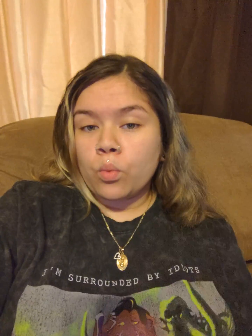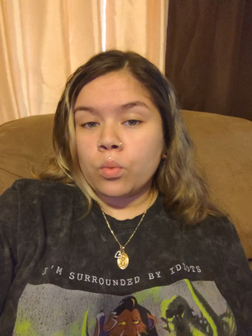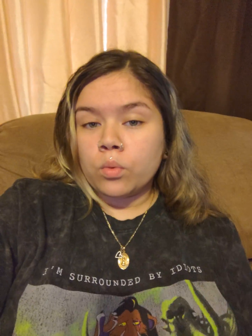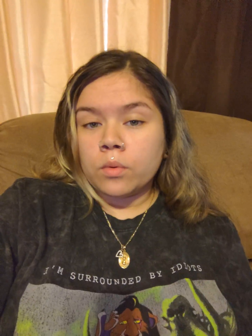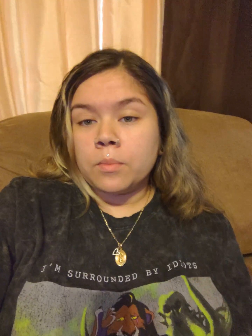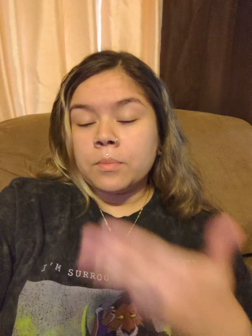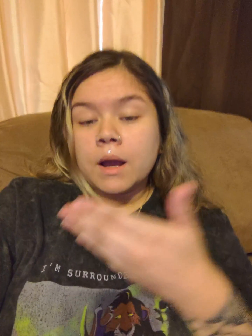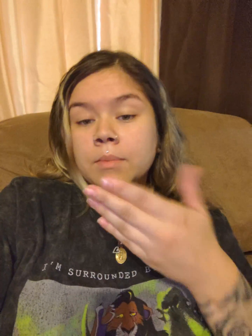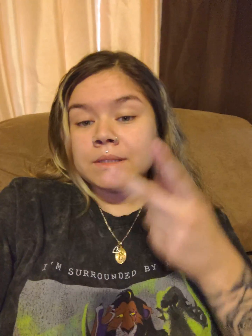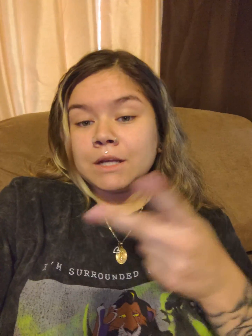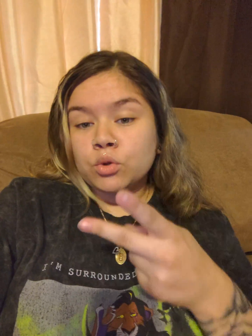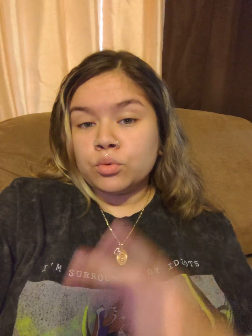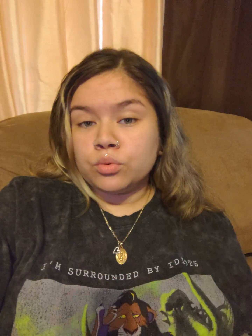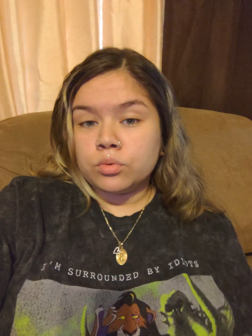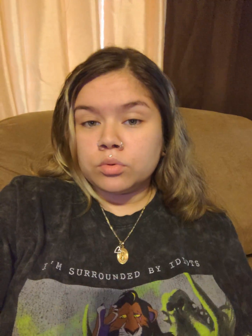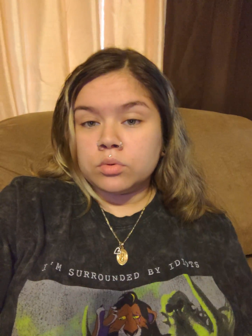babysitter